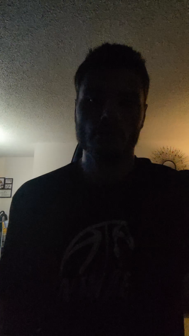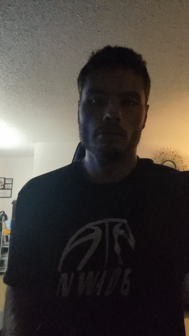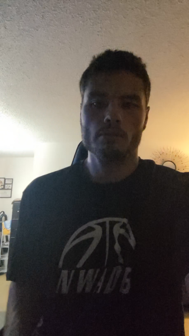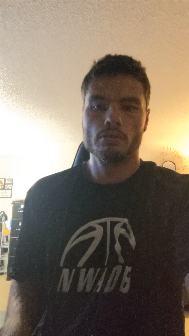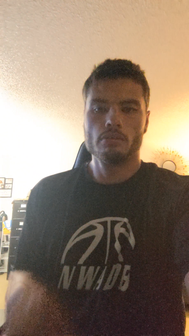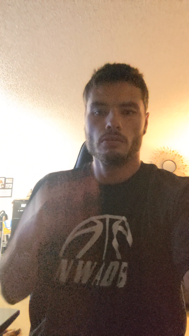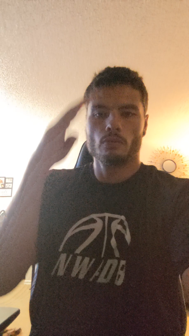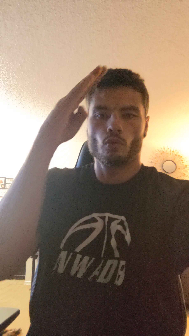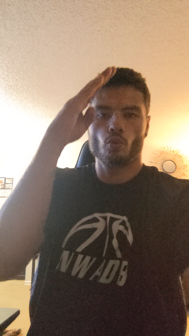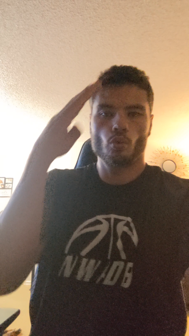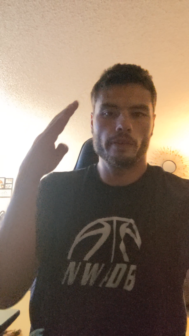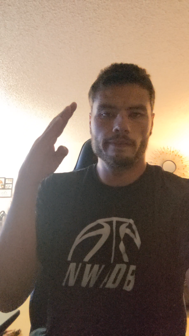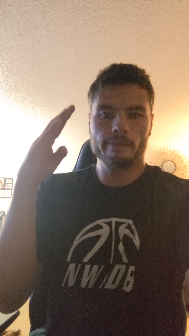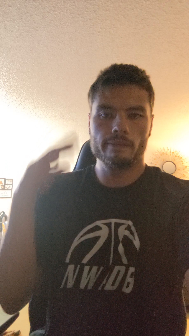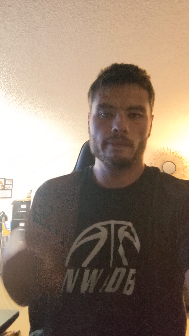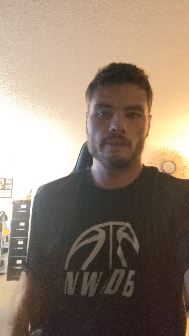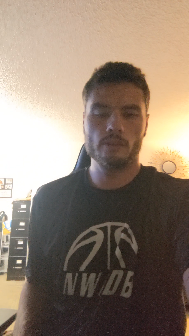roof